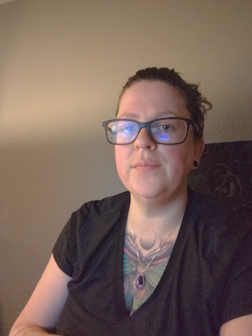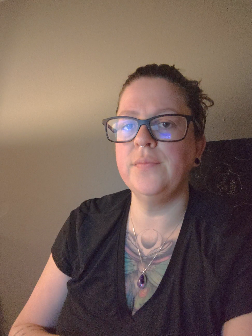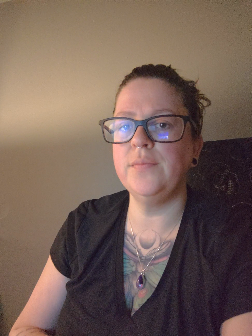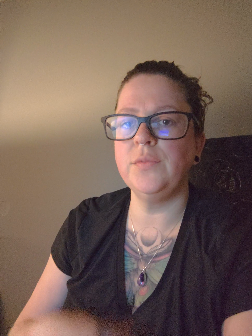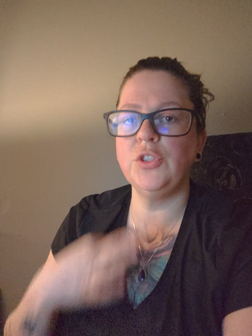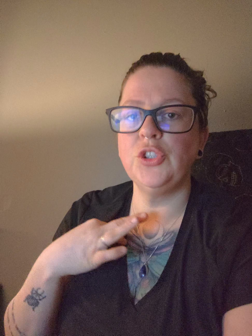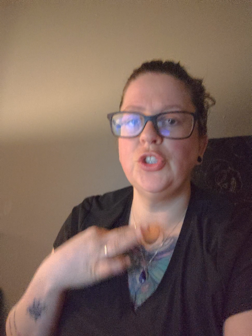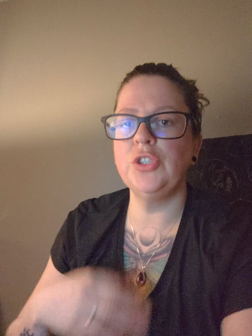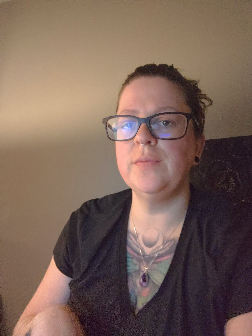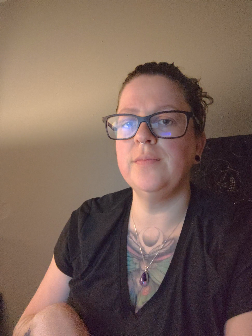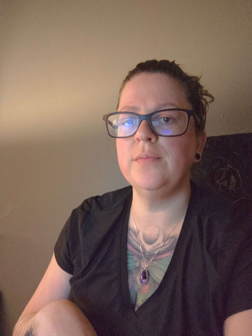shirt